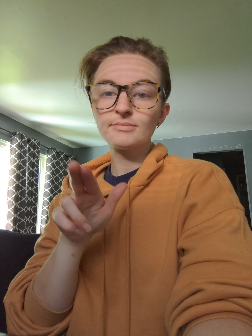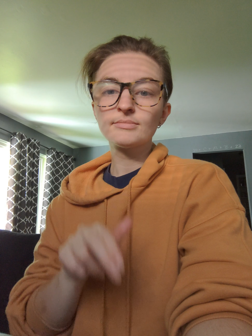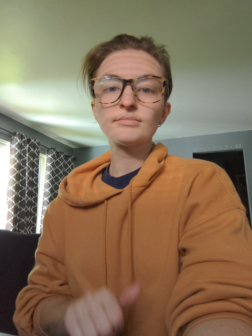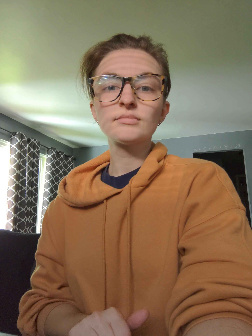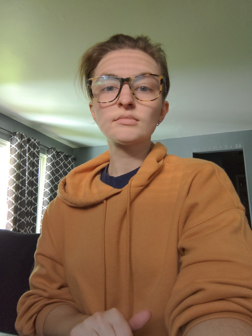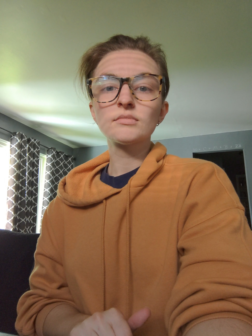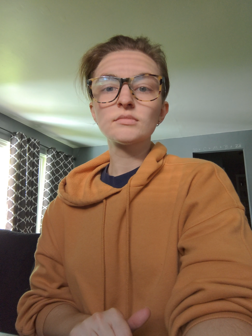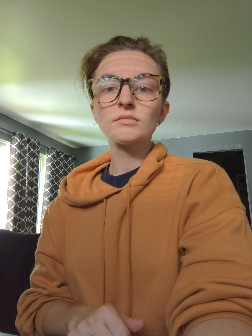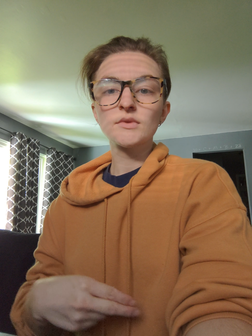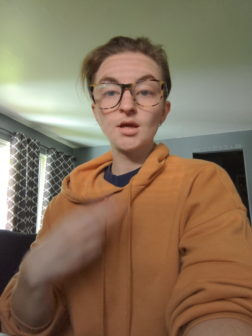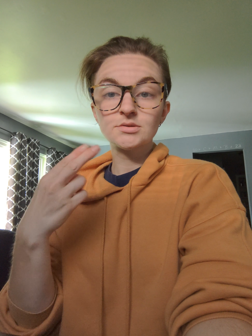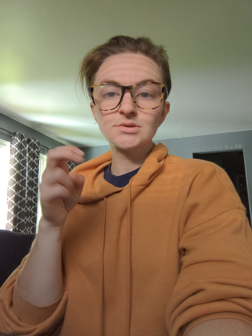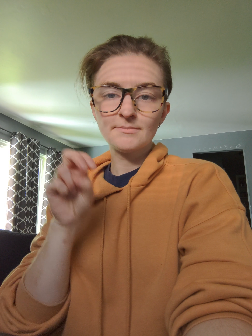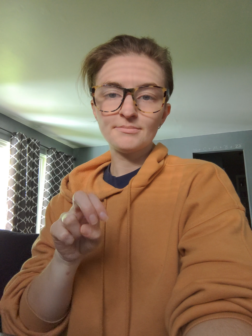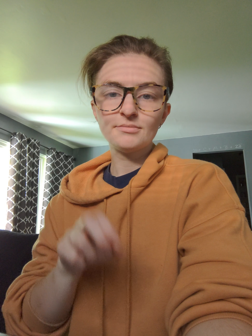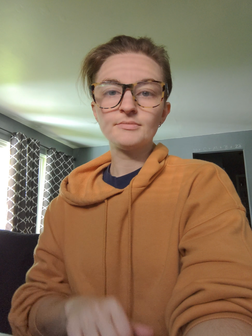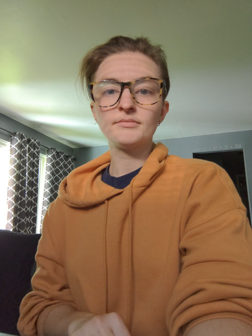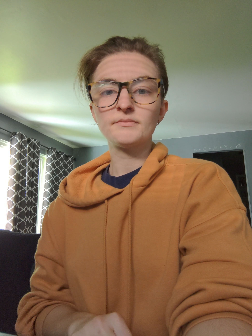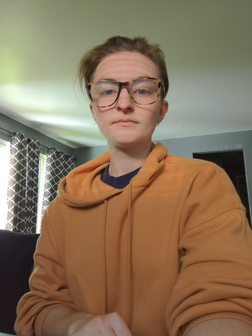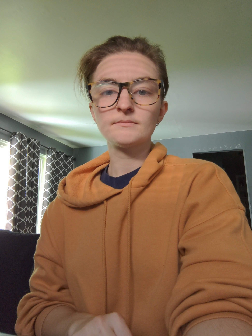high chair